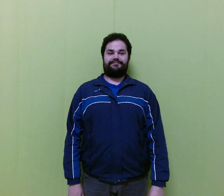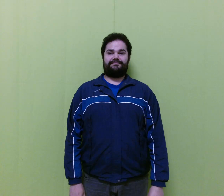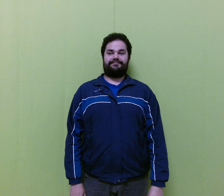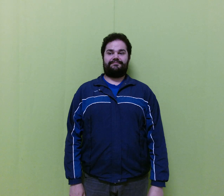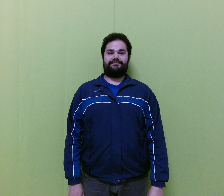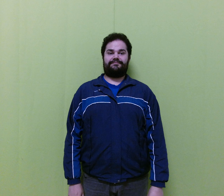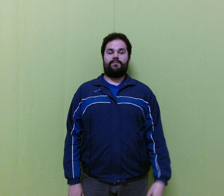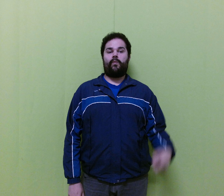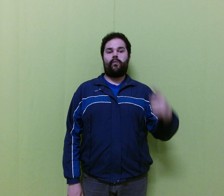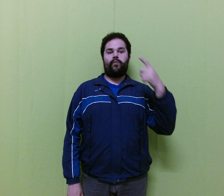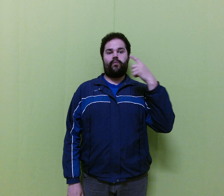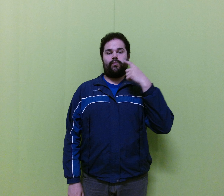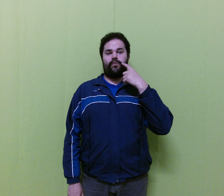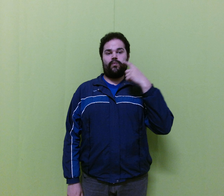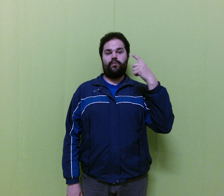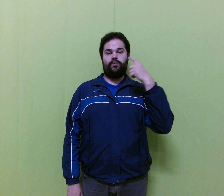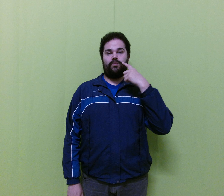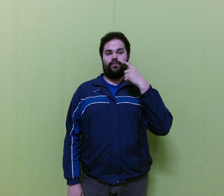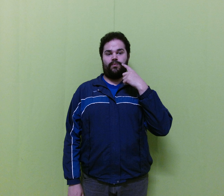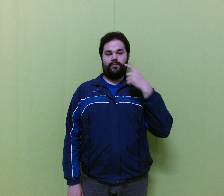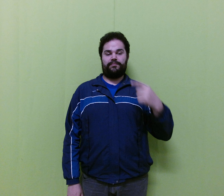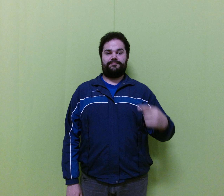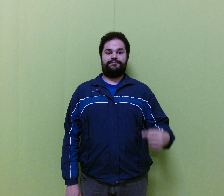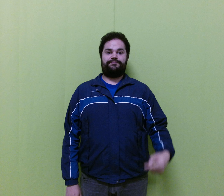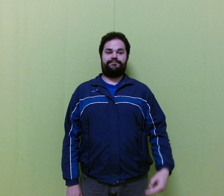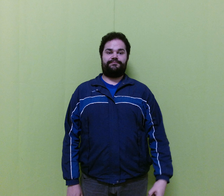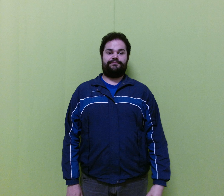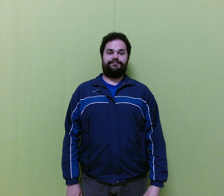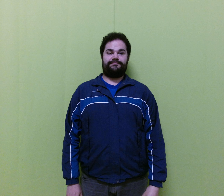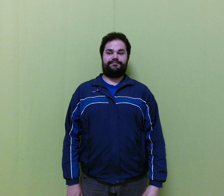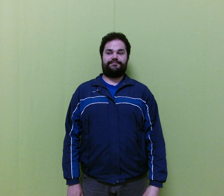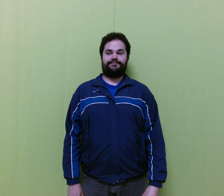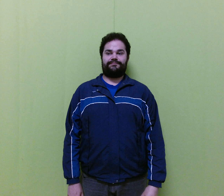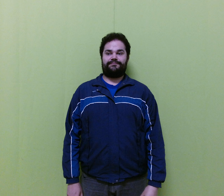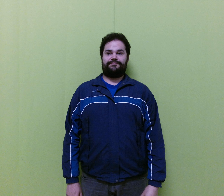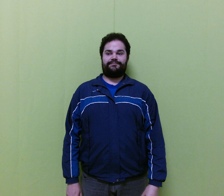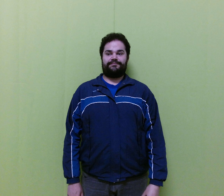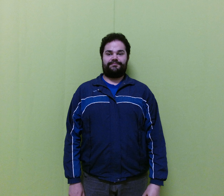bala